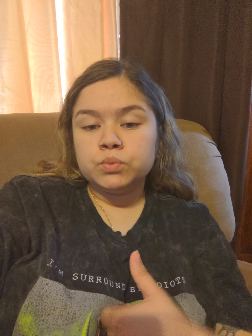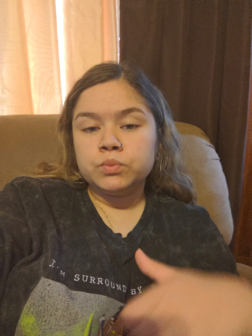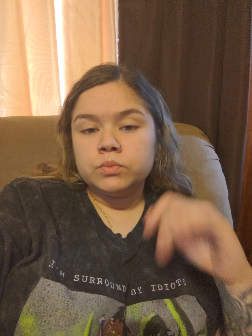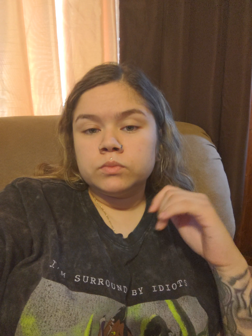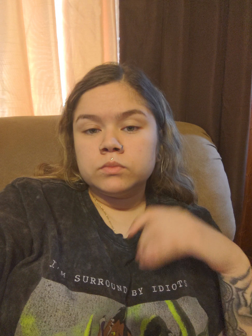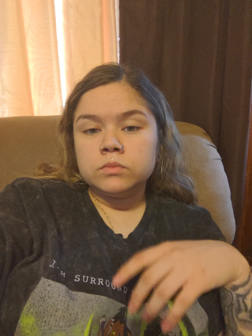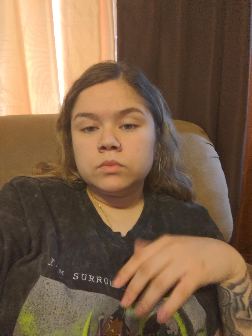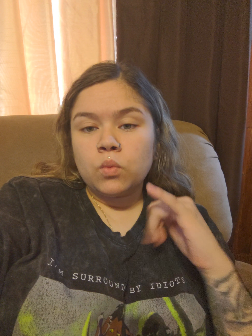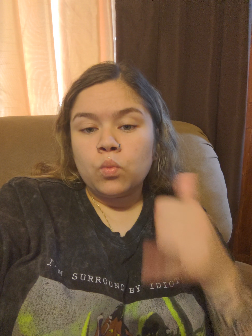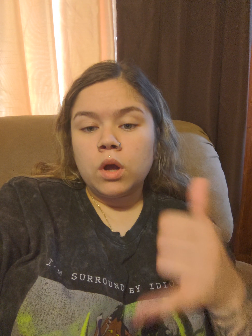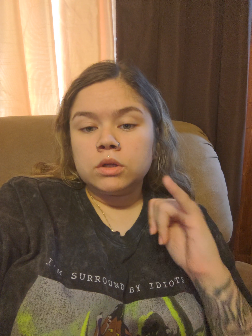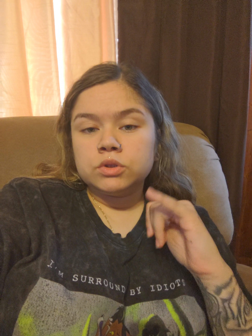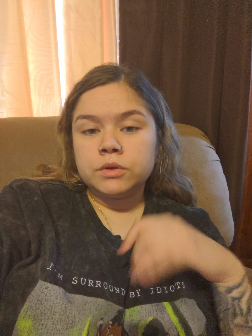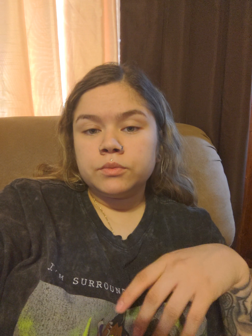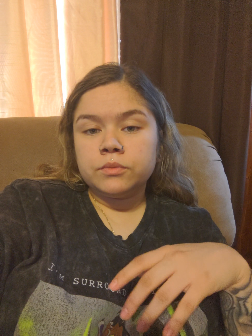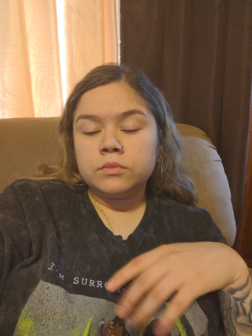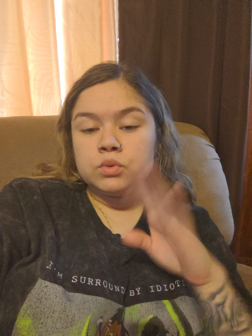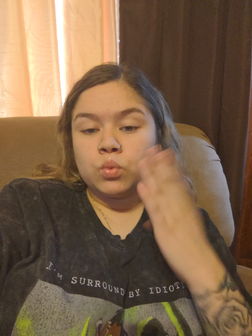rocking chair